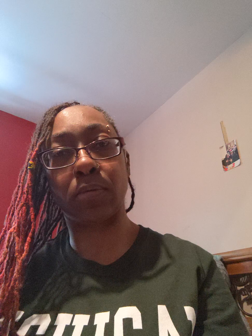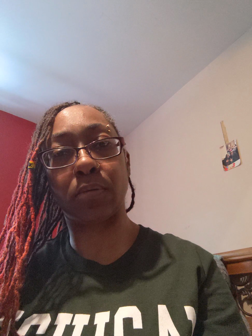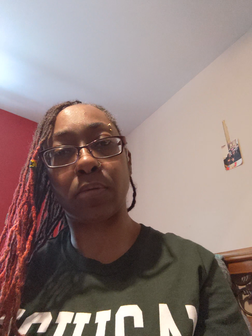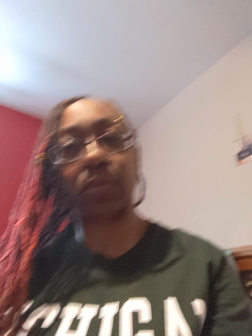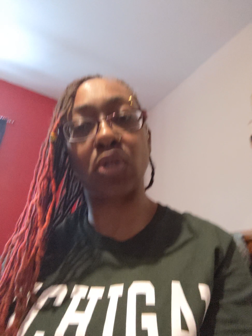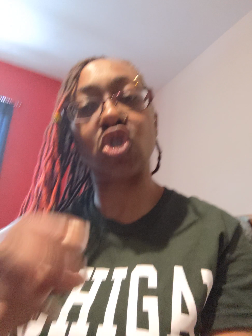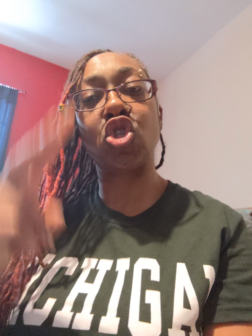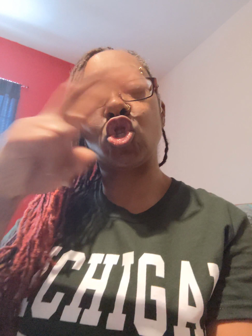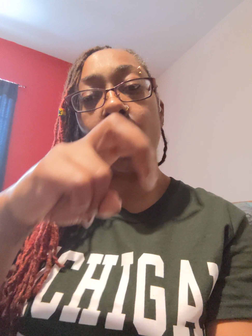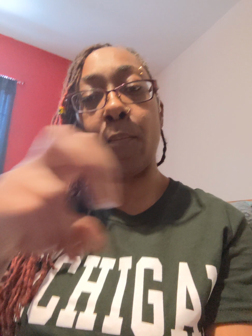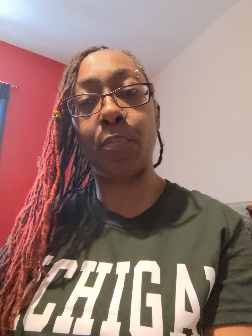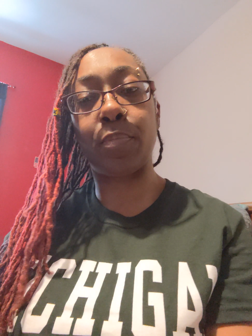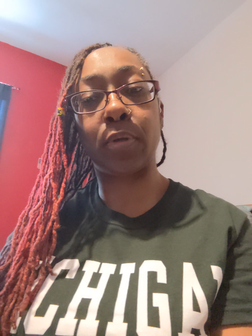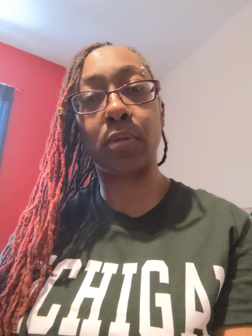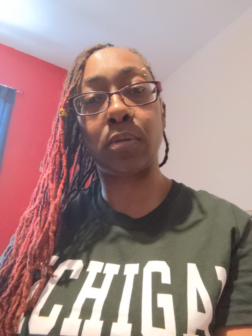jump